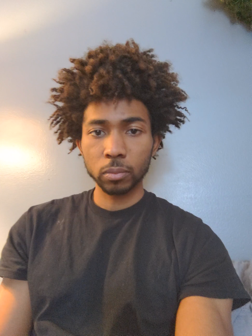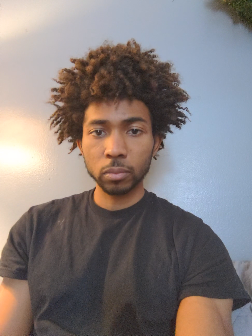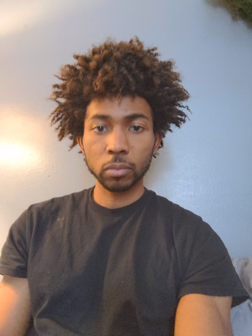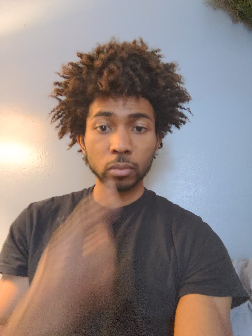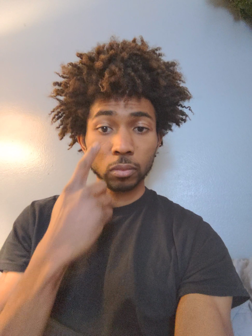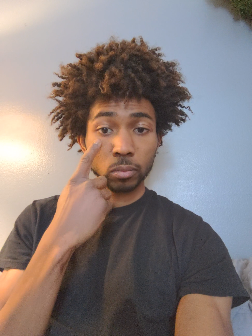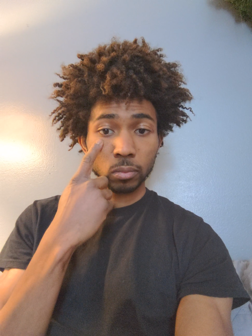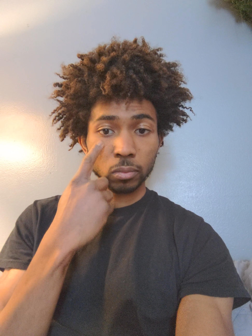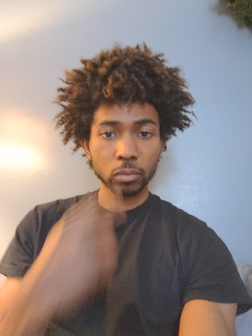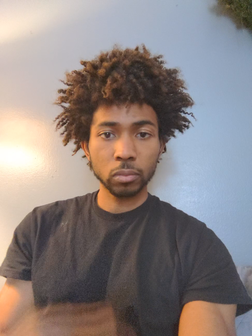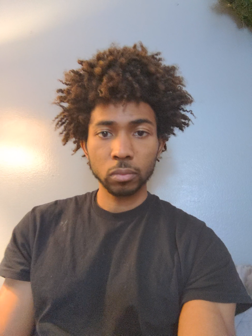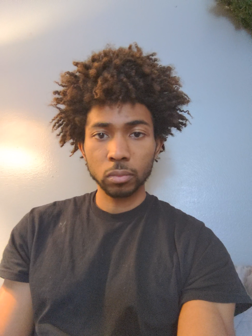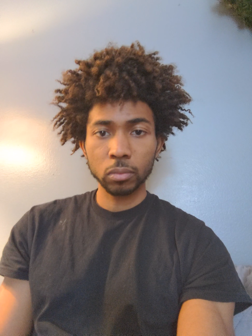eye